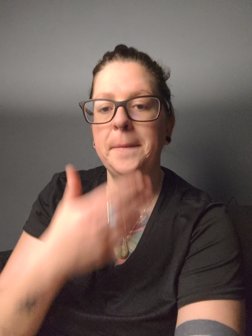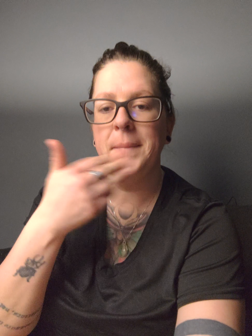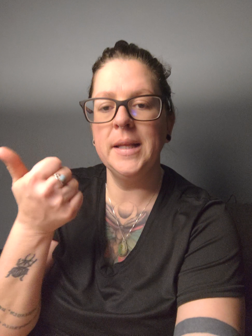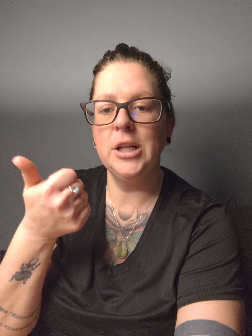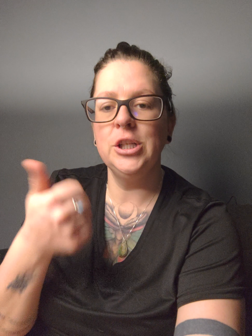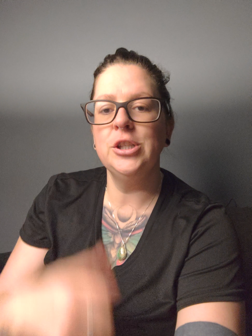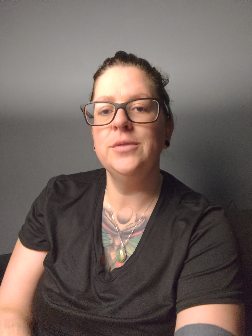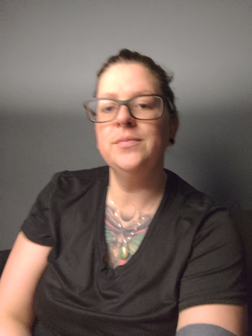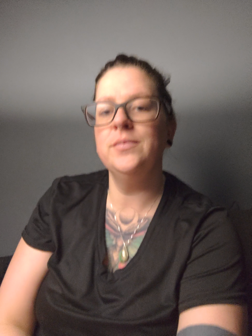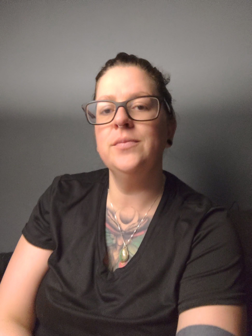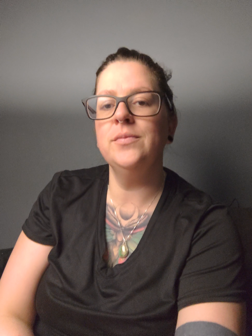better